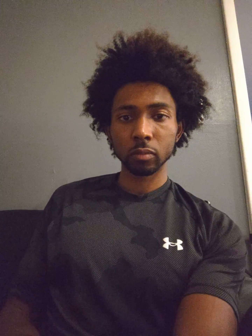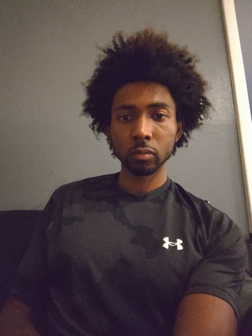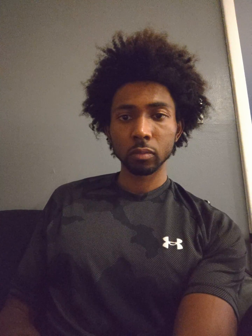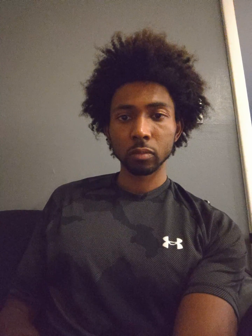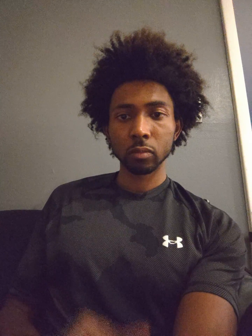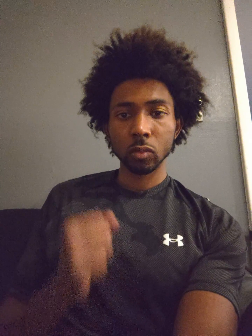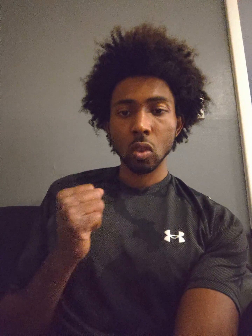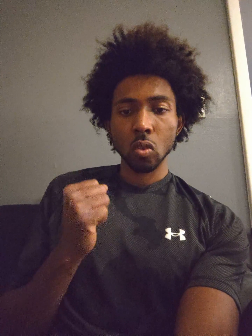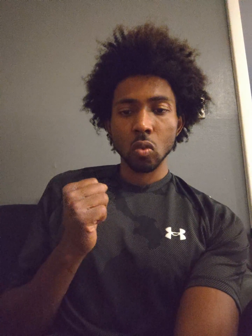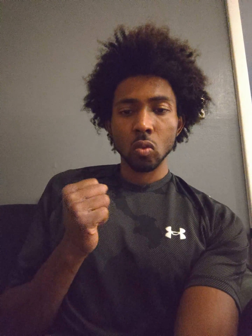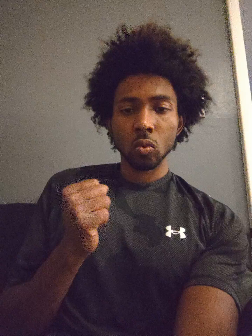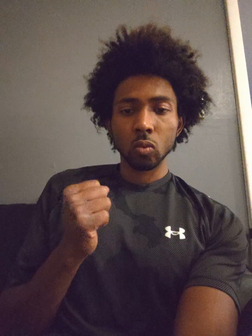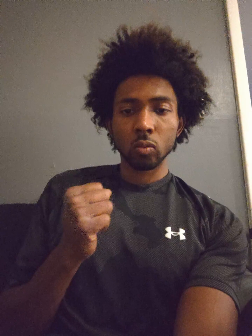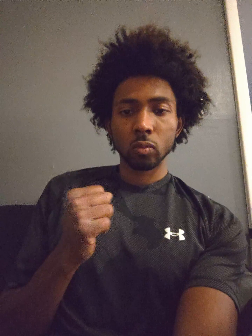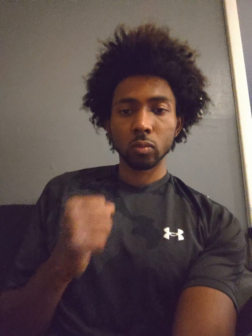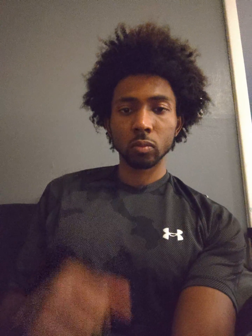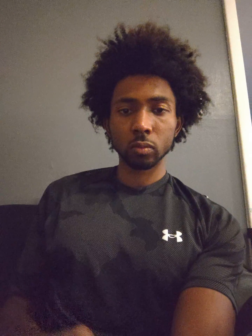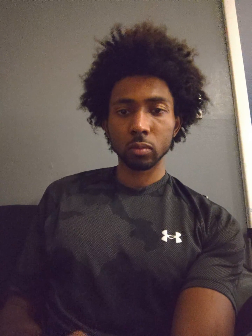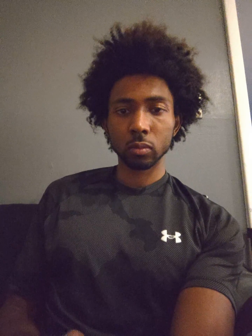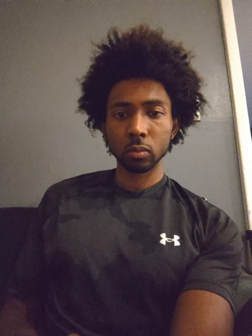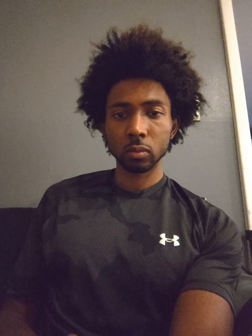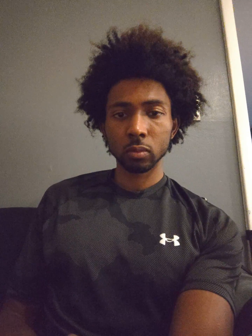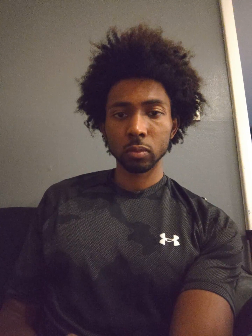cold